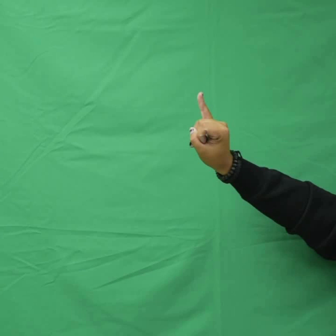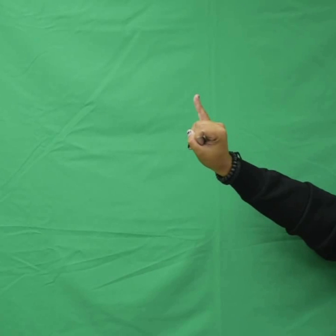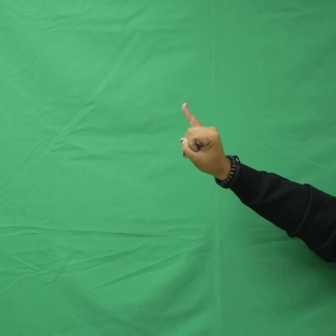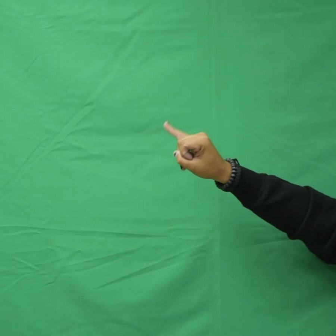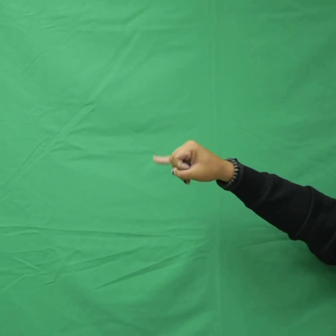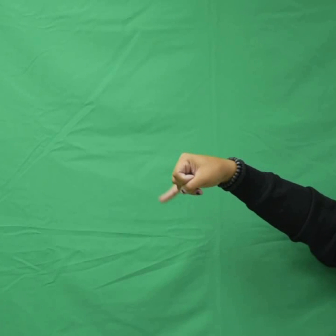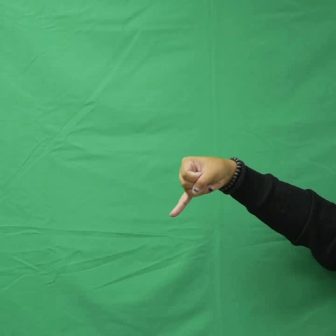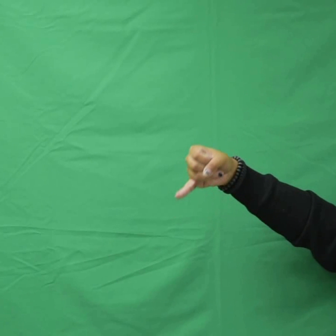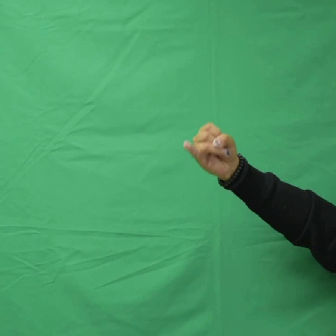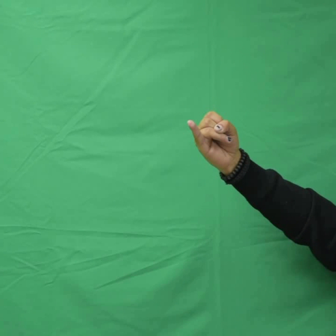J